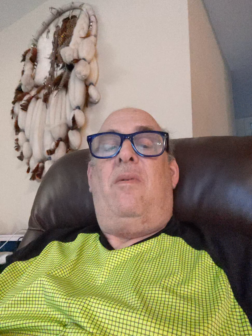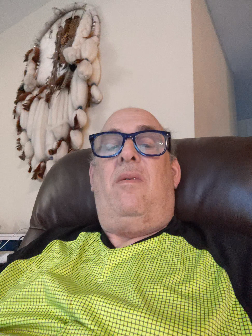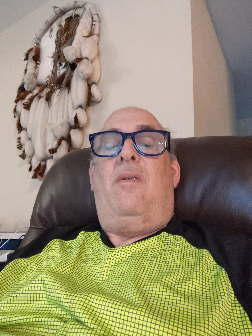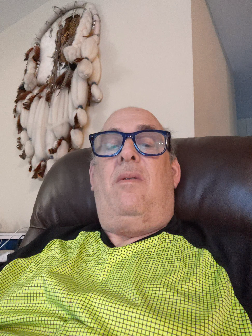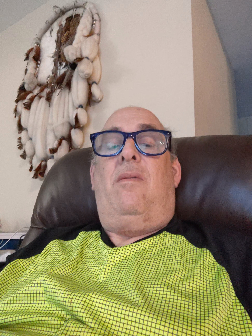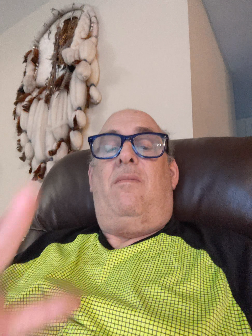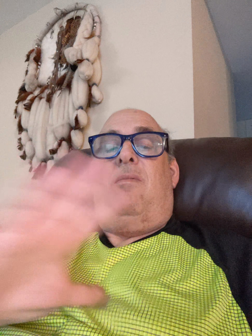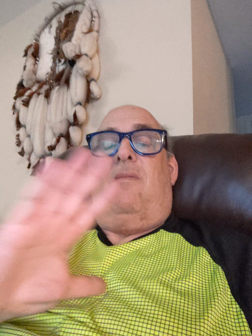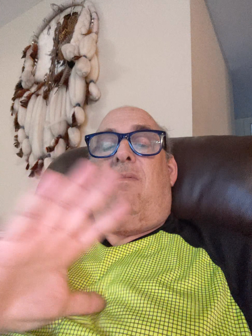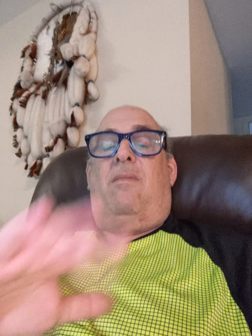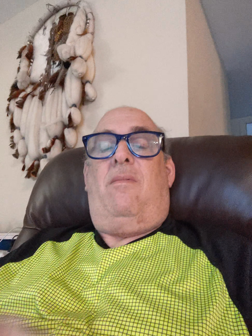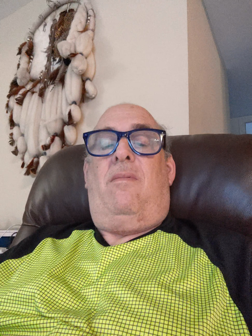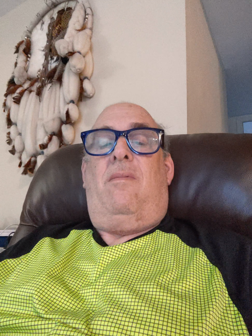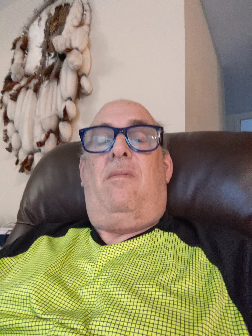fine